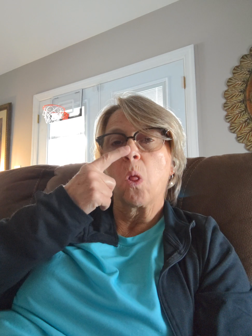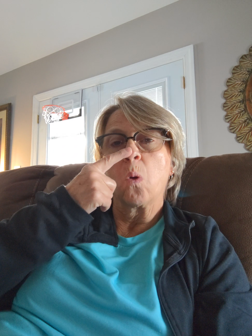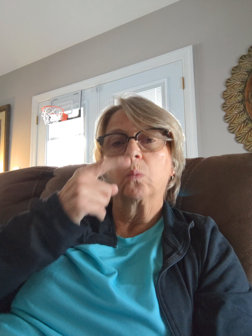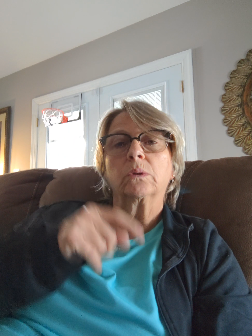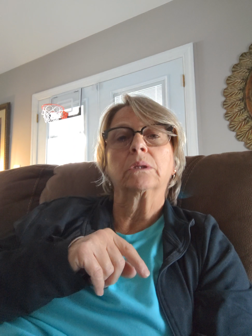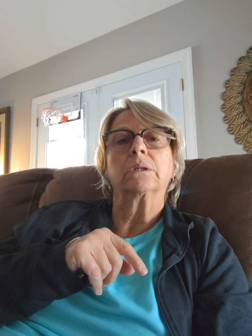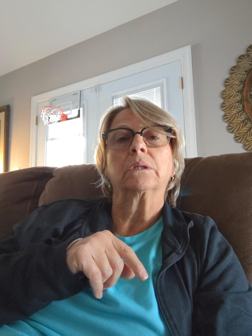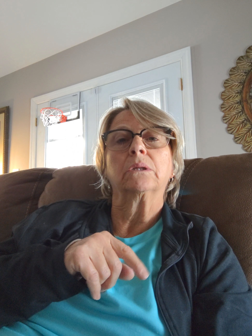nose